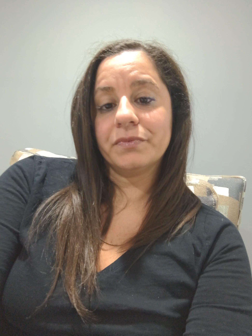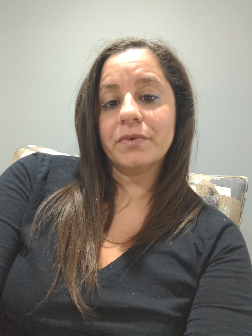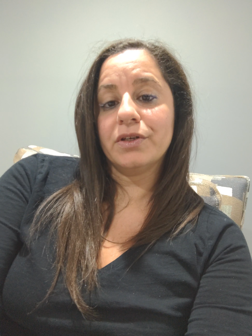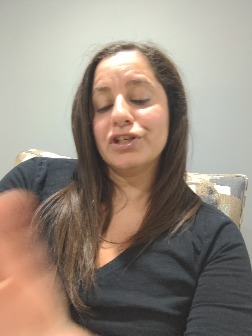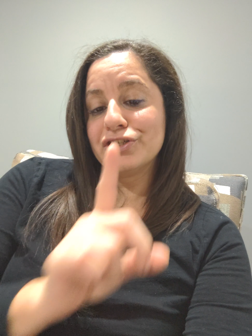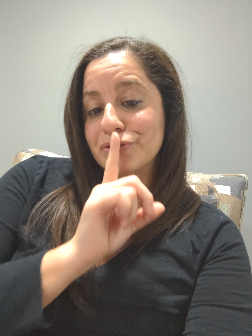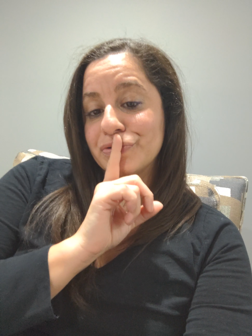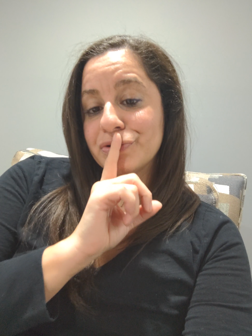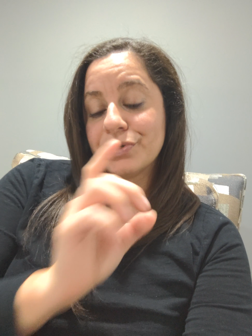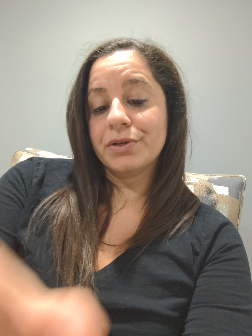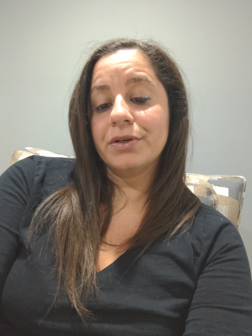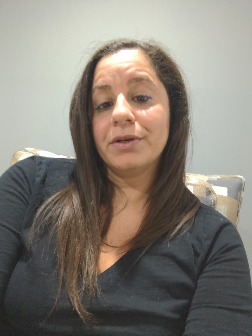shhh